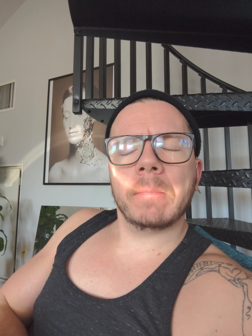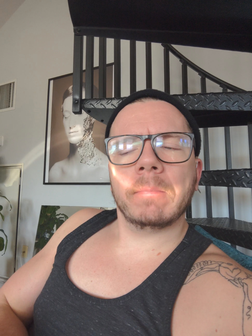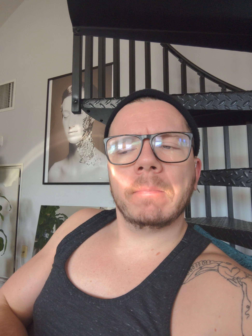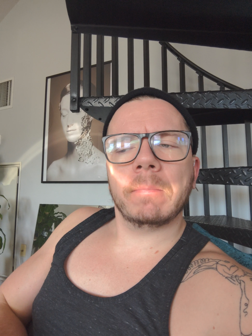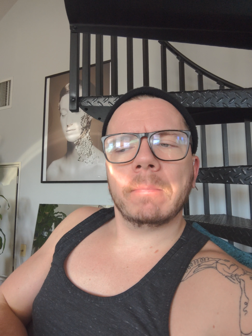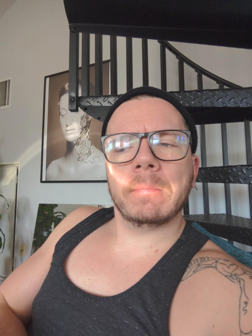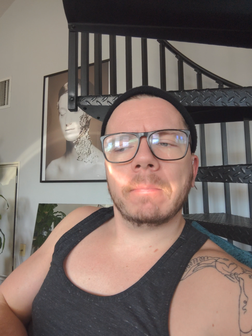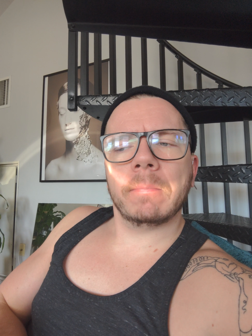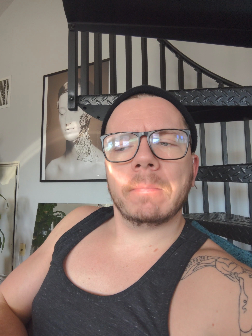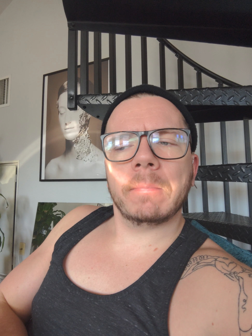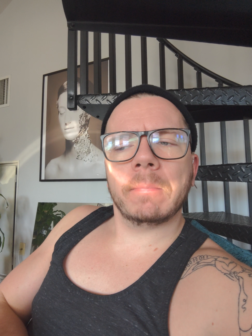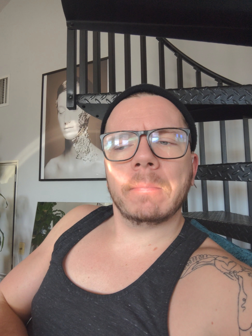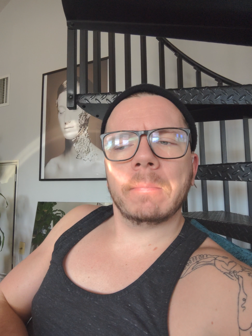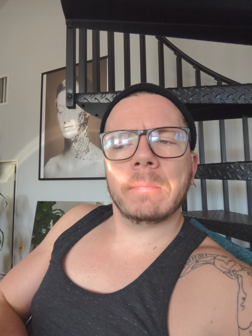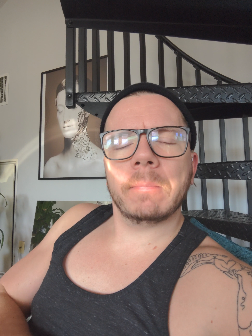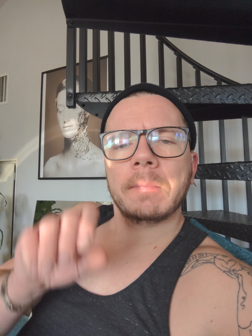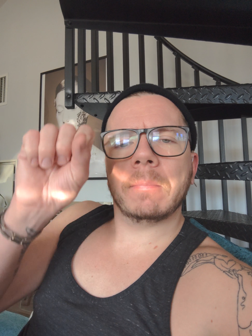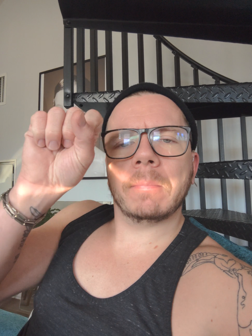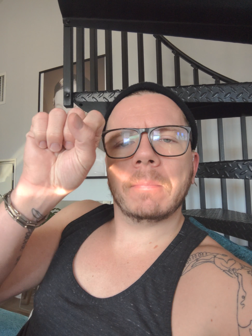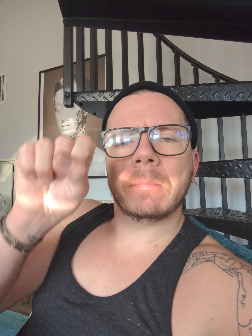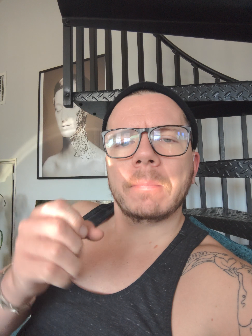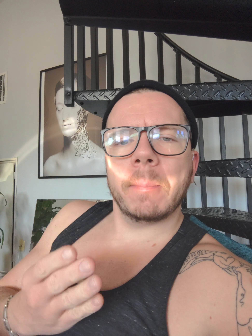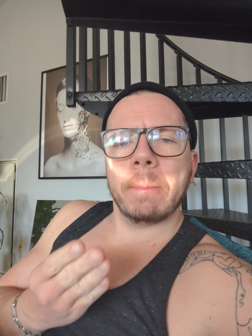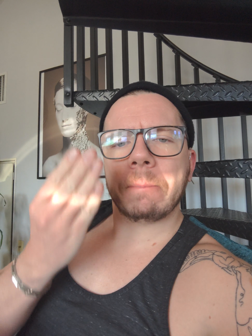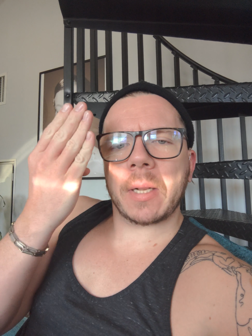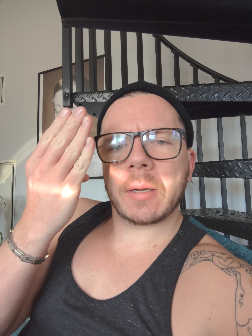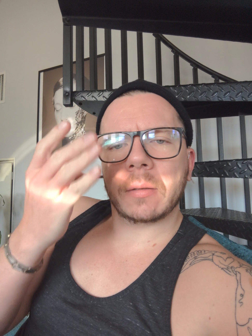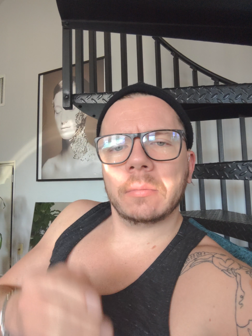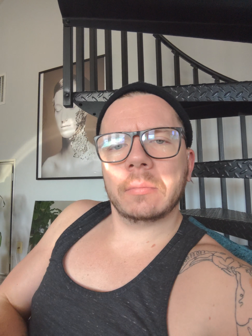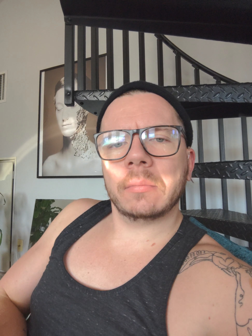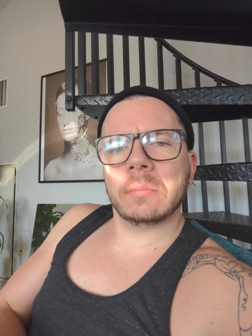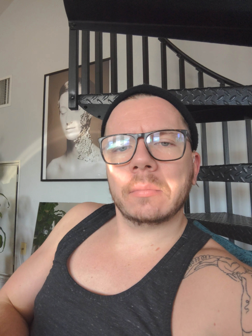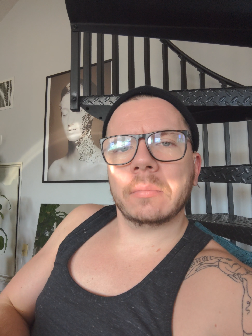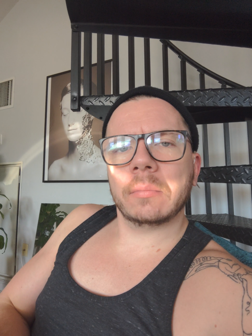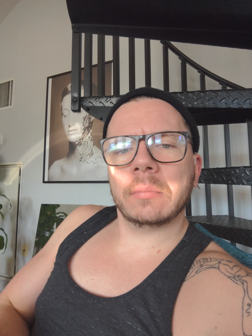mitten